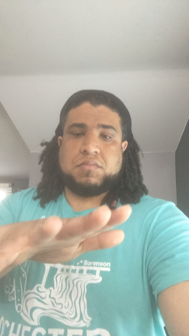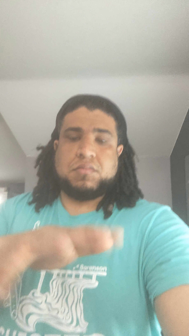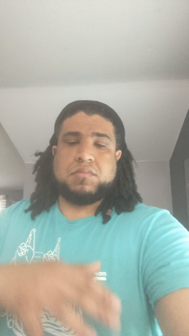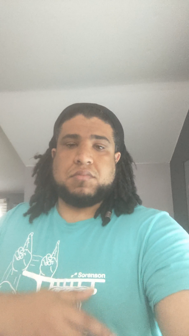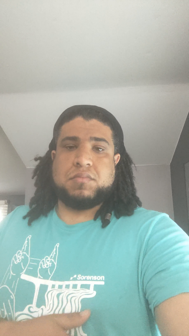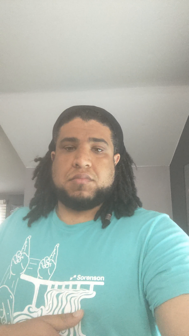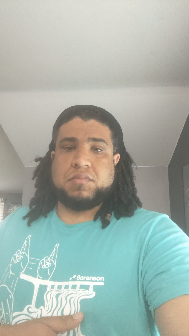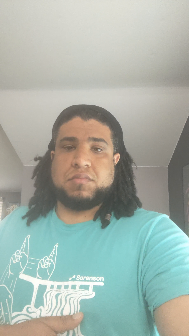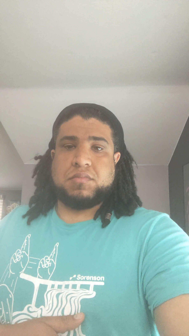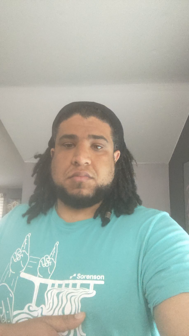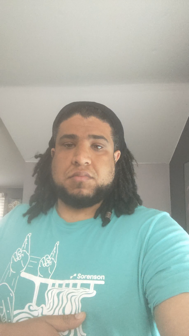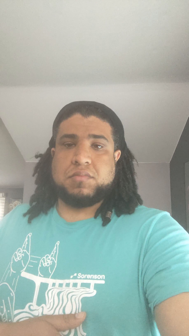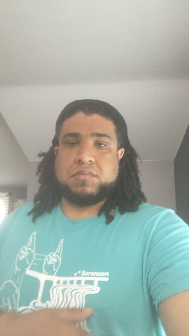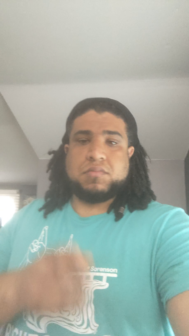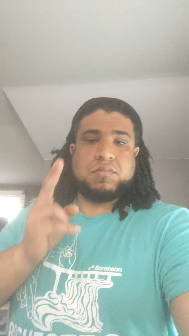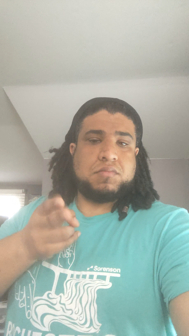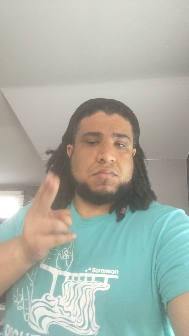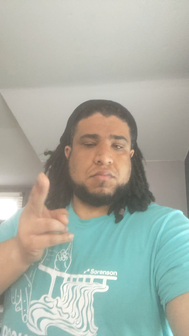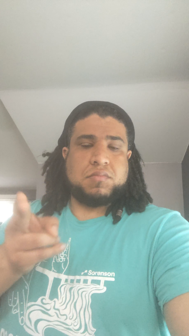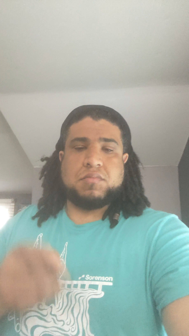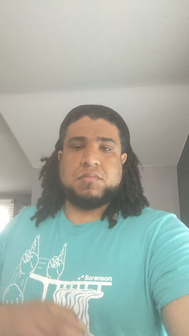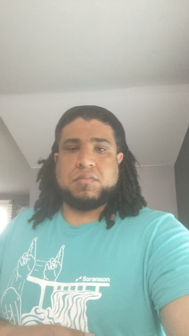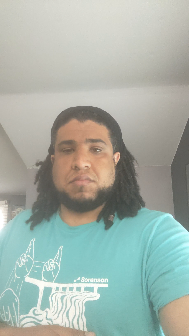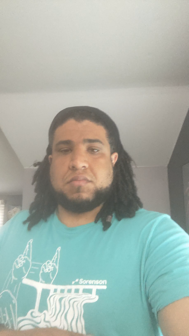hurry